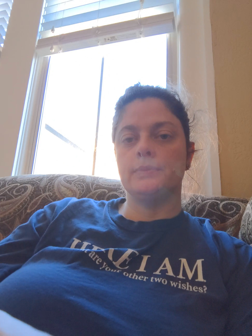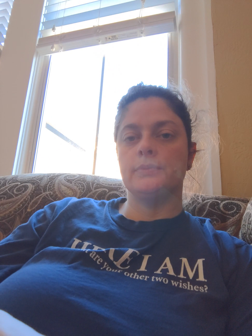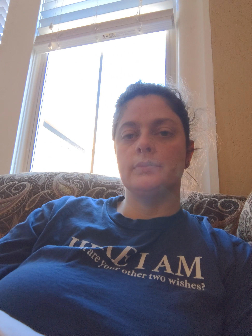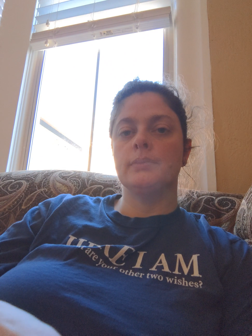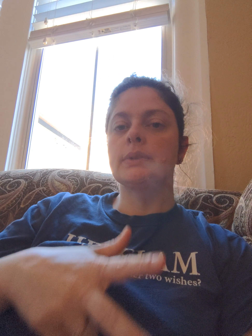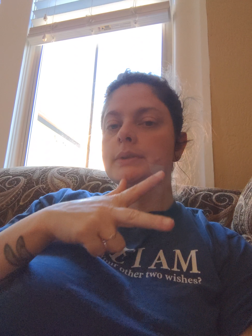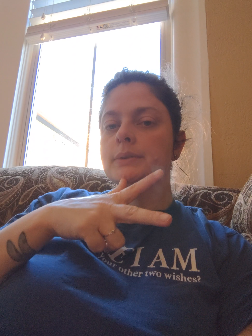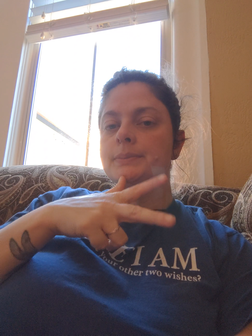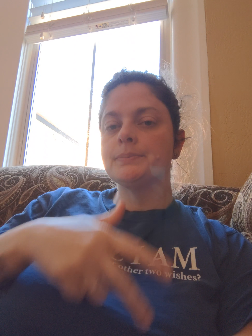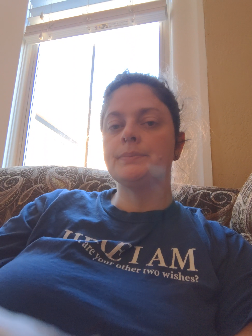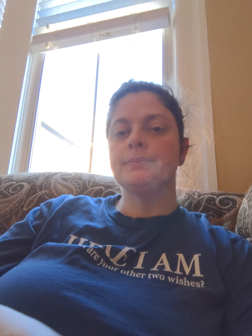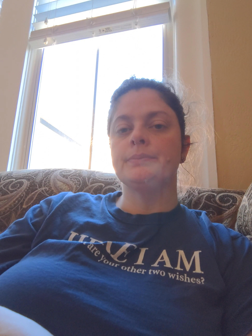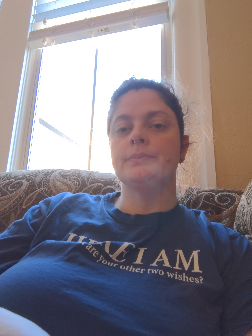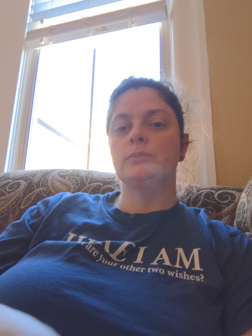hen